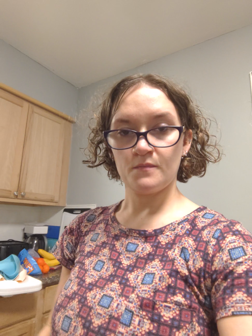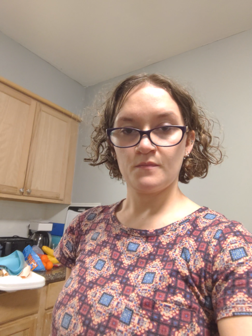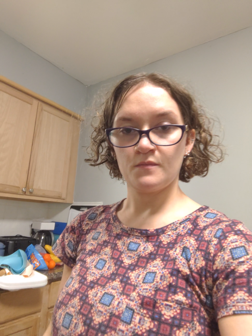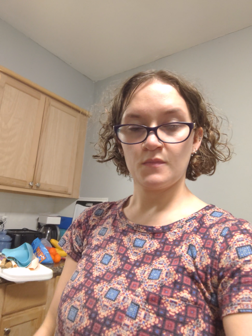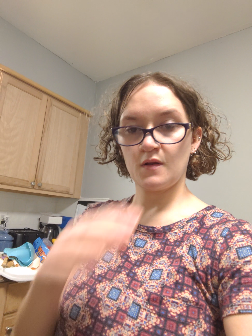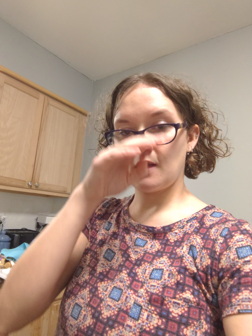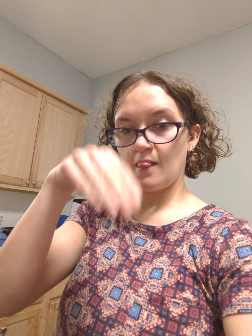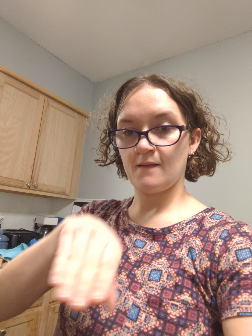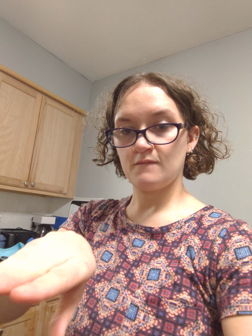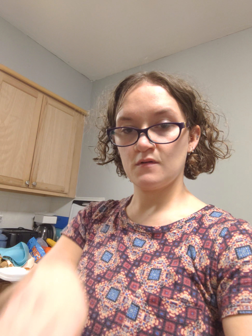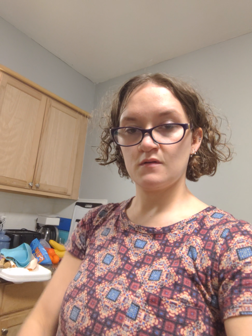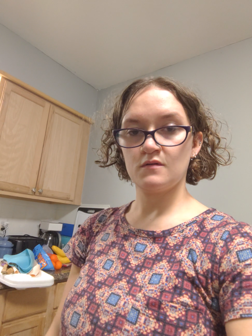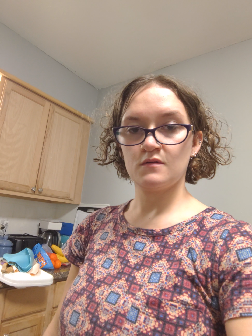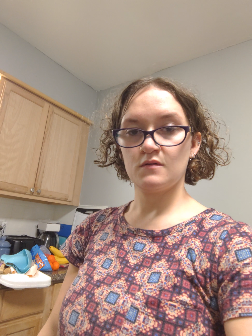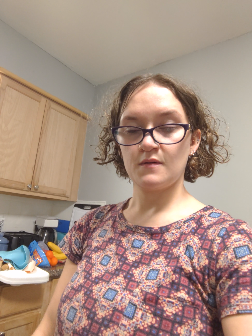elephant